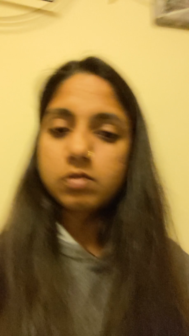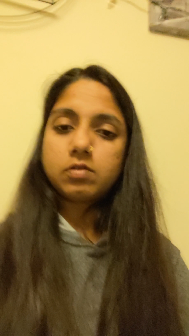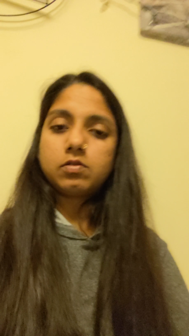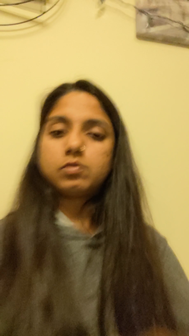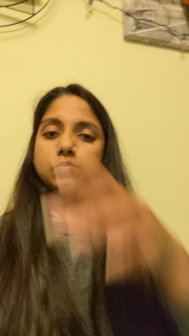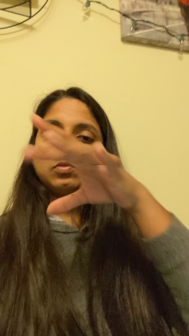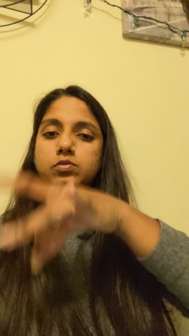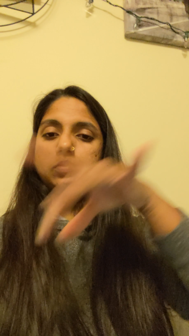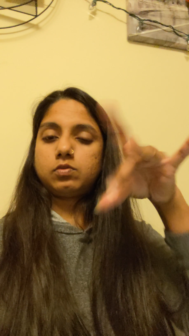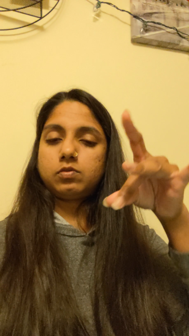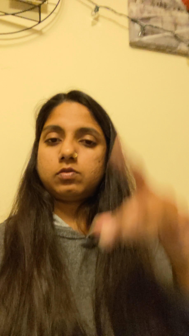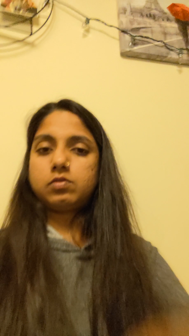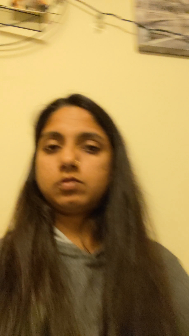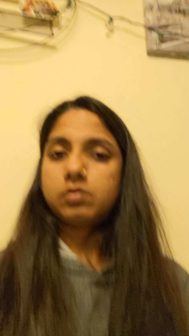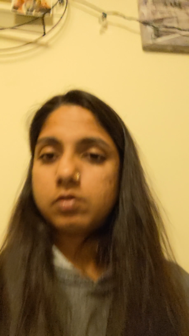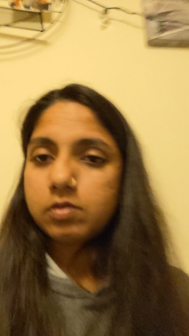choose